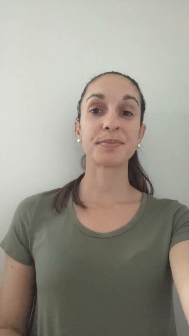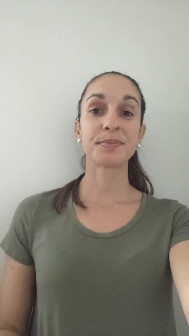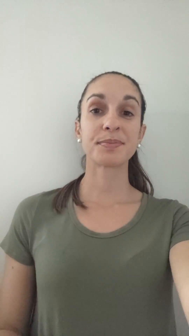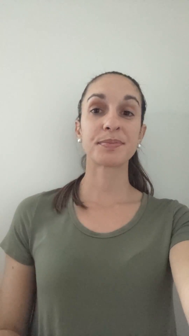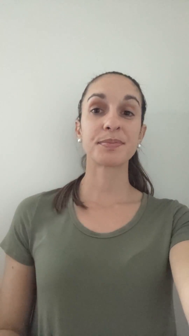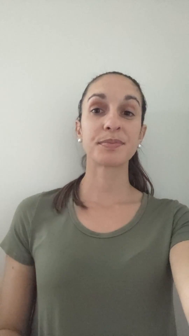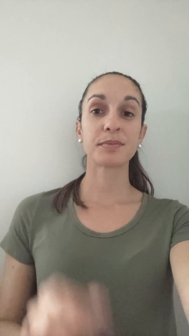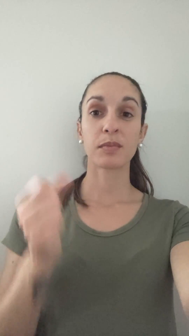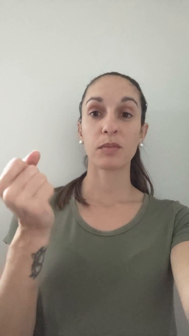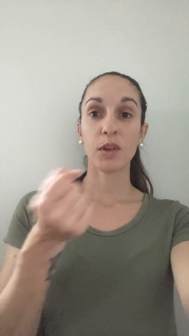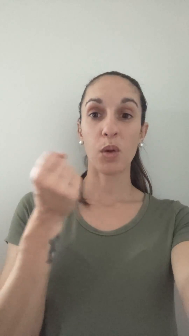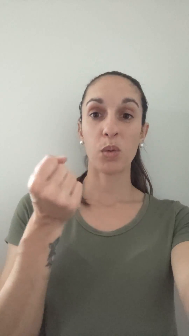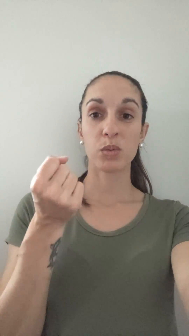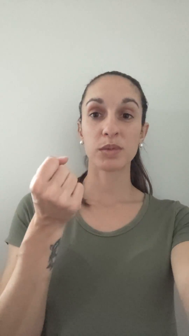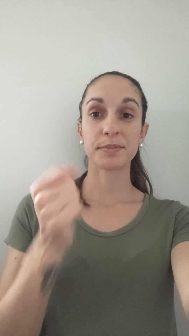hold